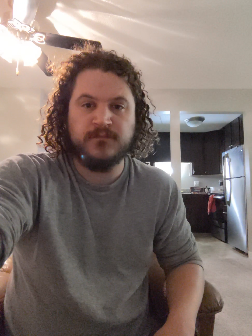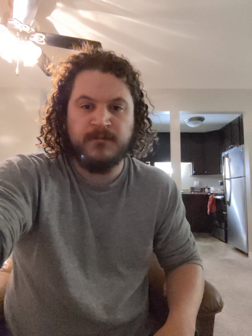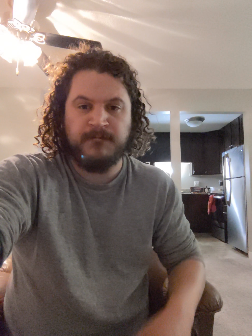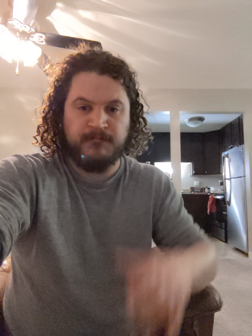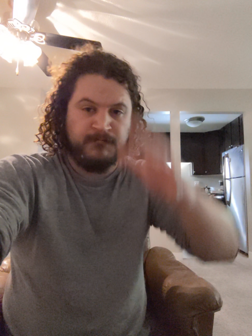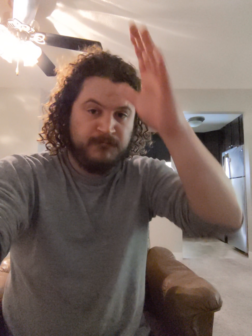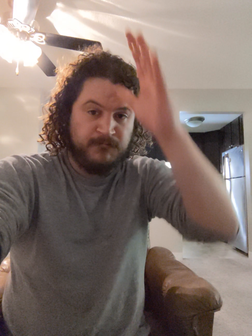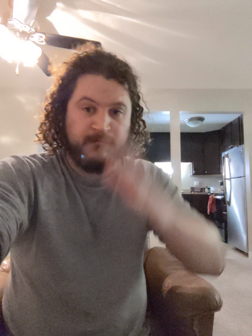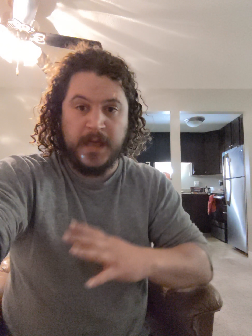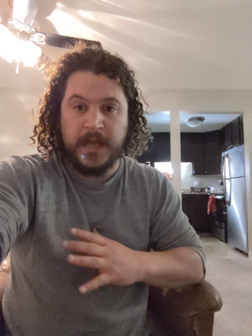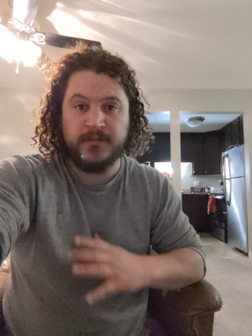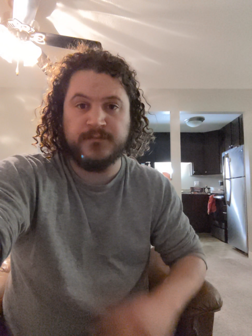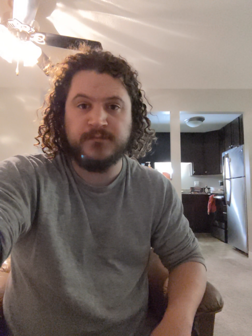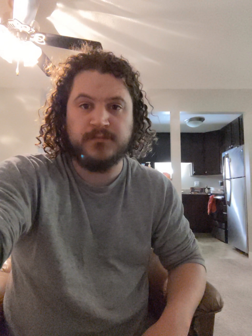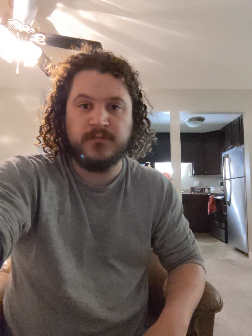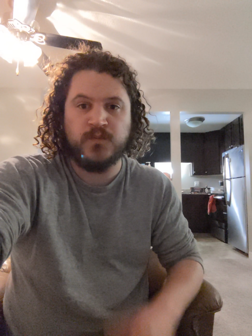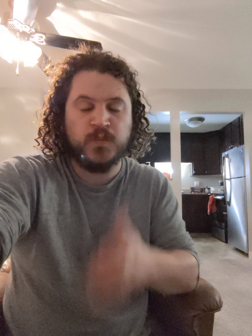man